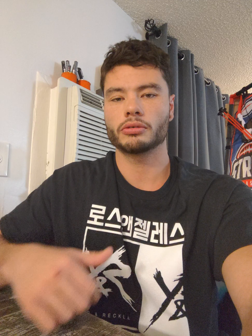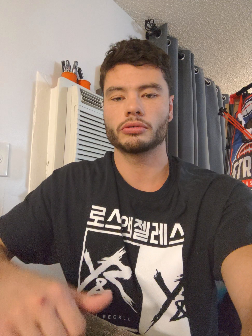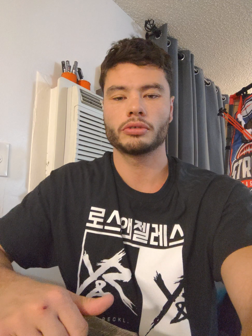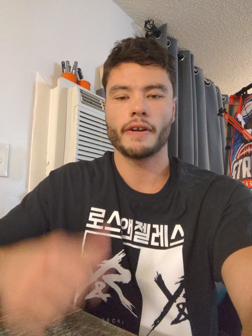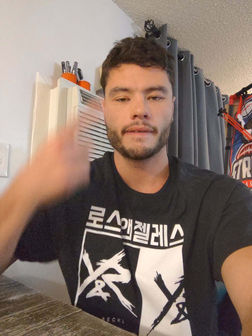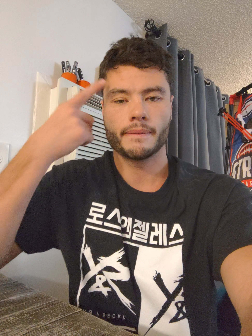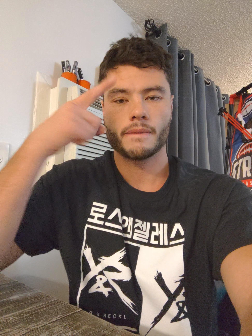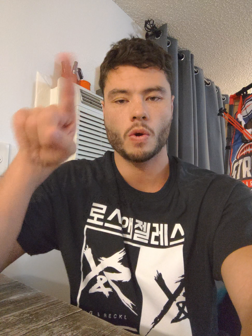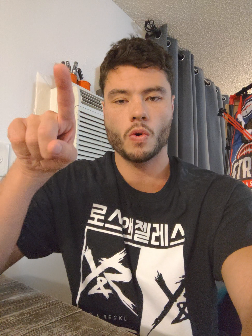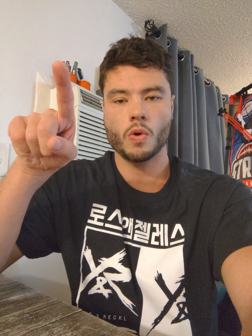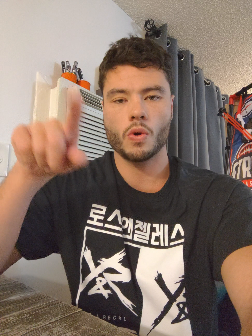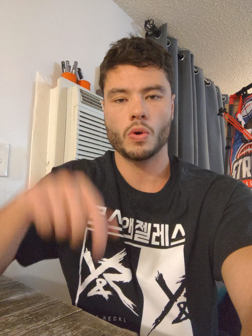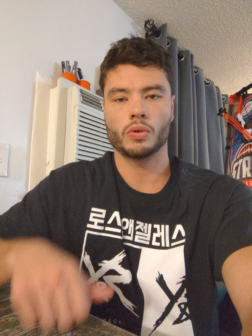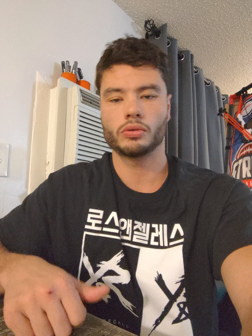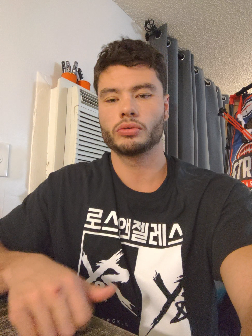for